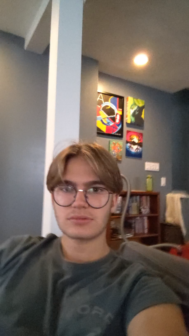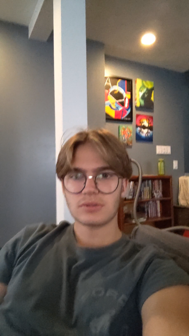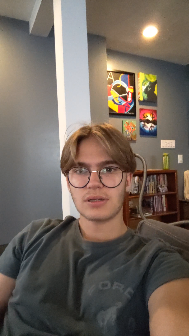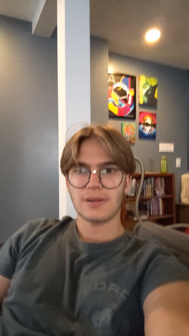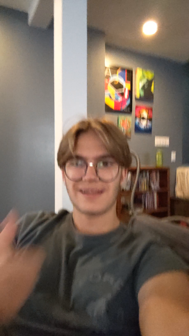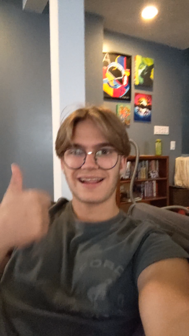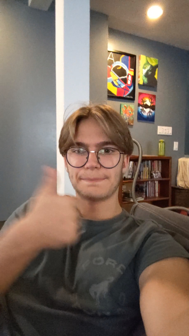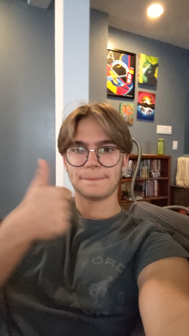game